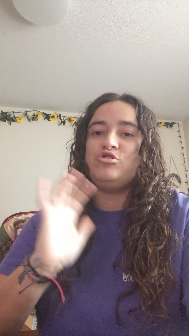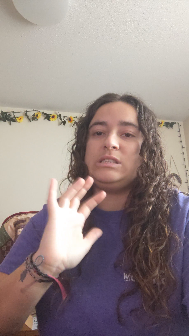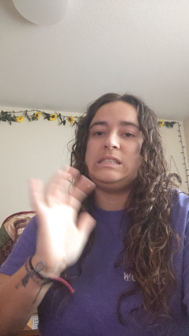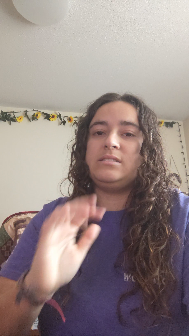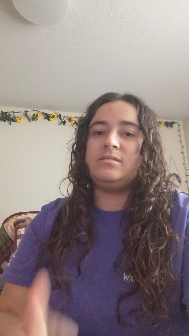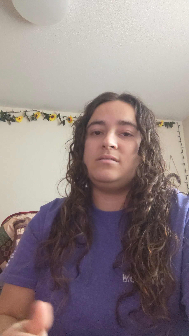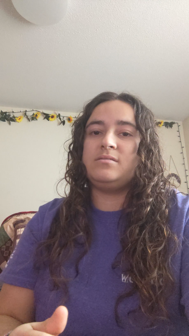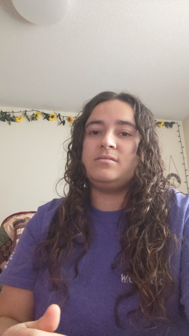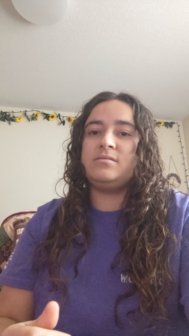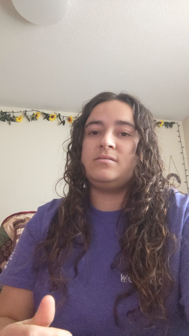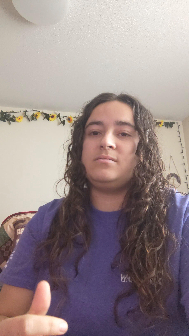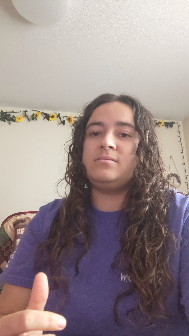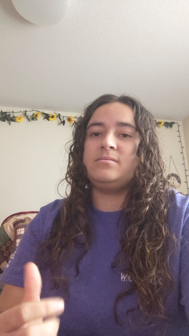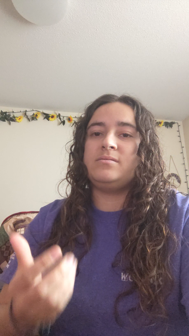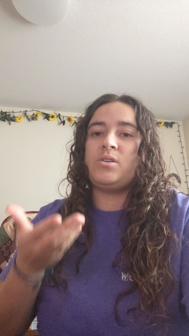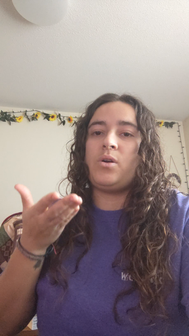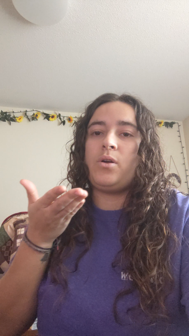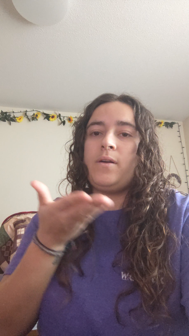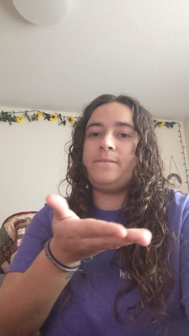oven